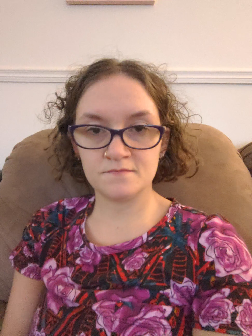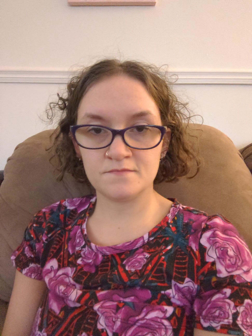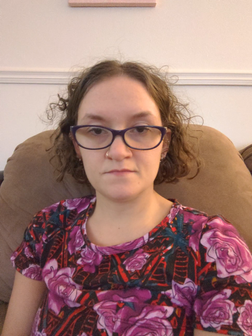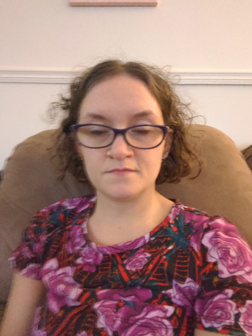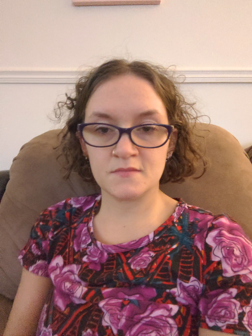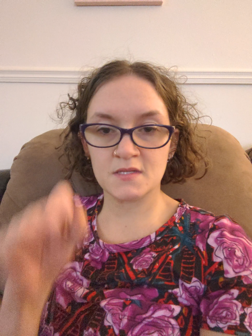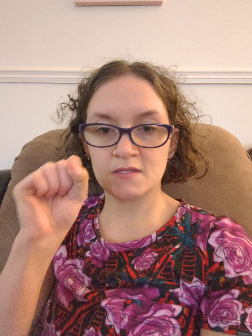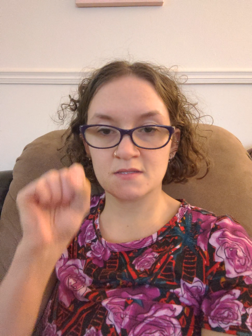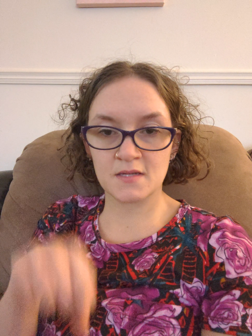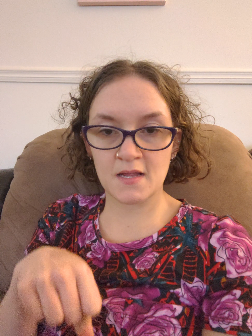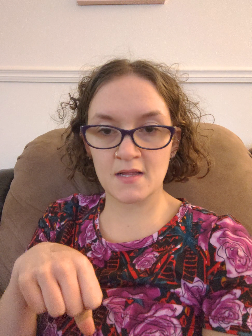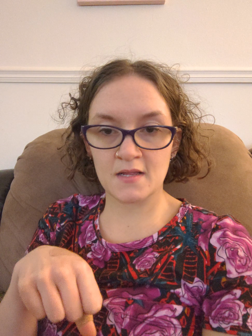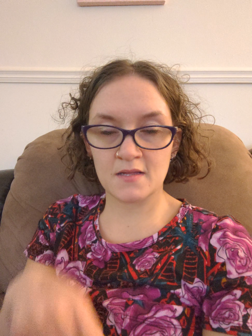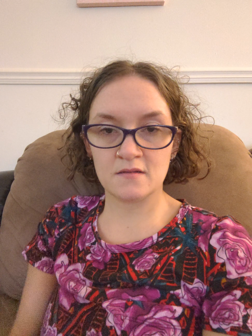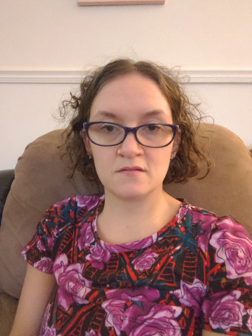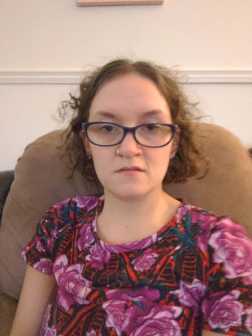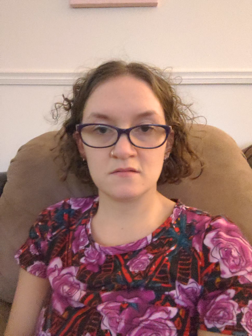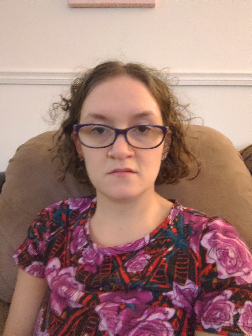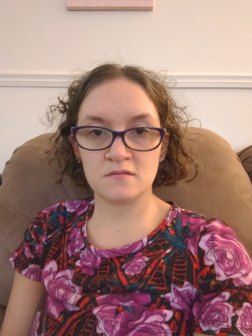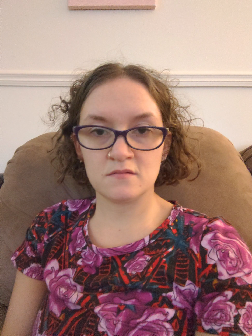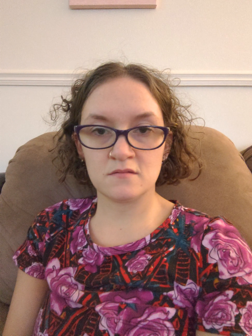can